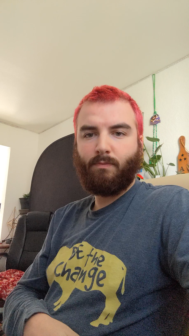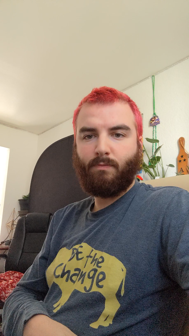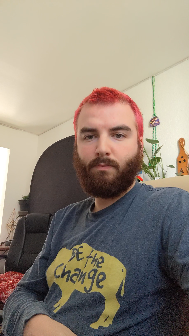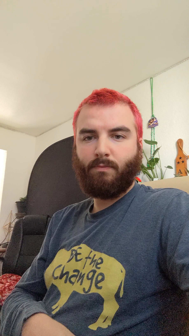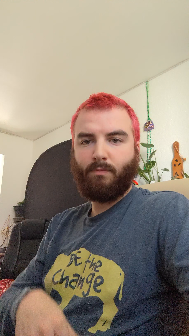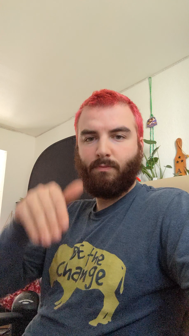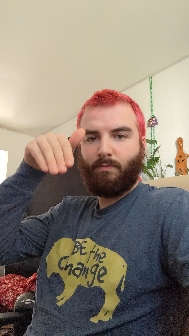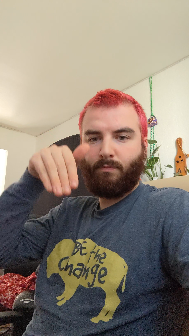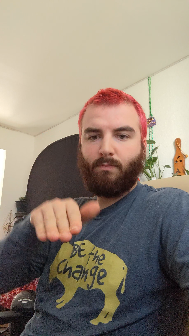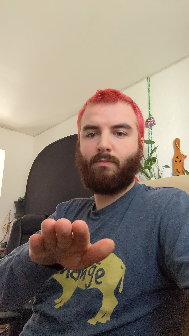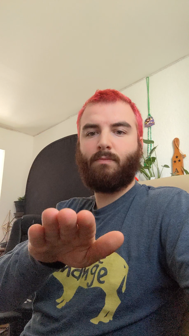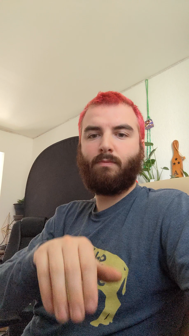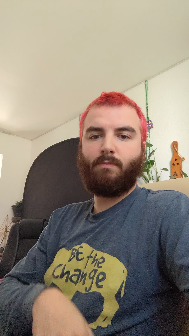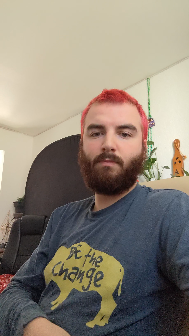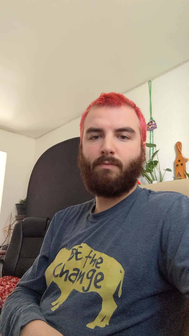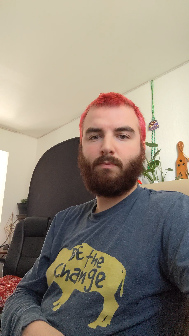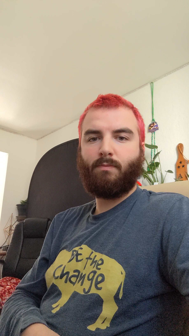enter